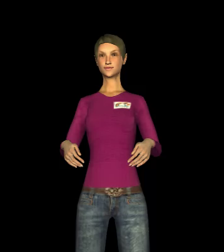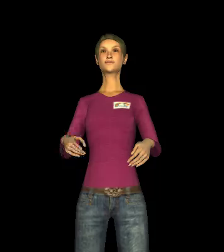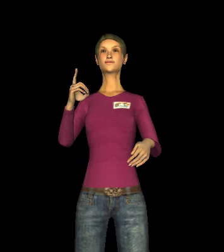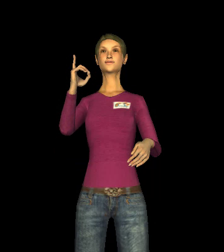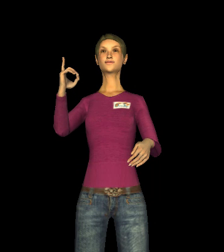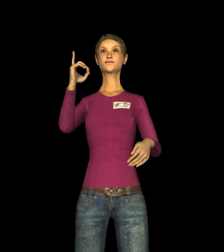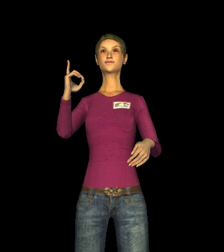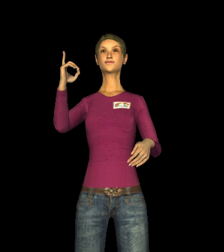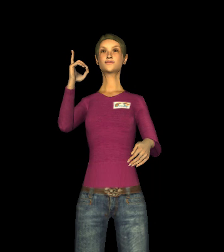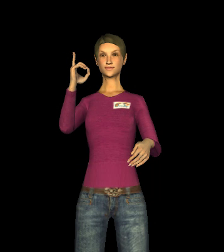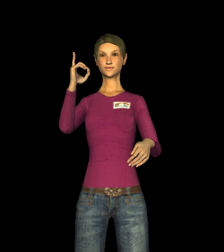الأحد